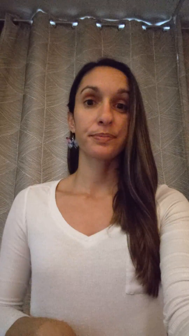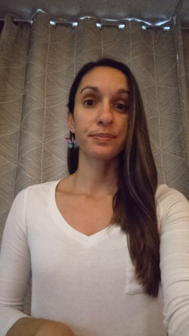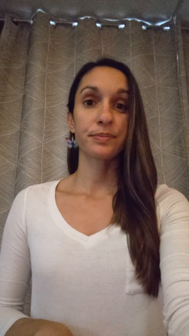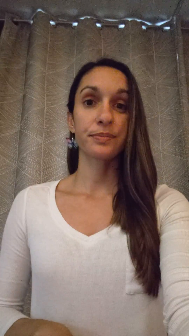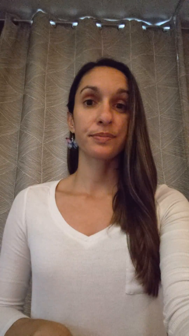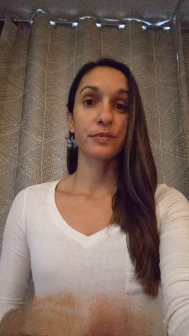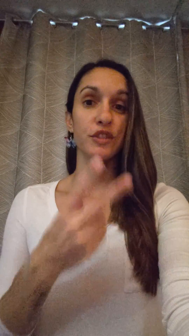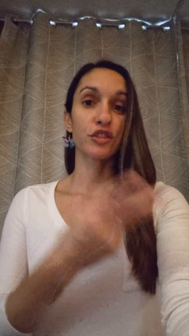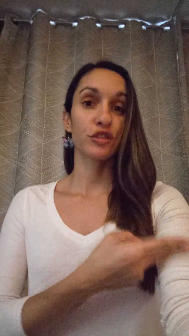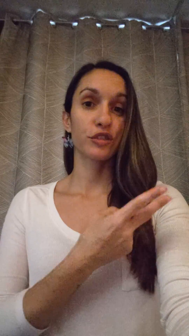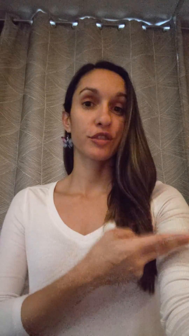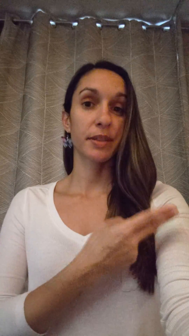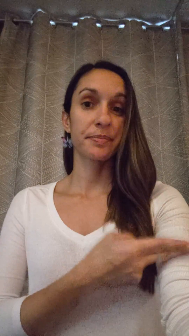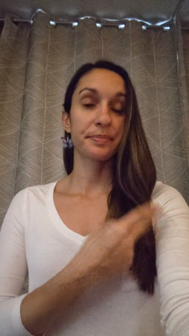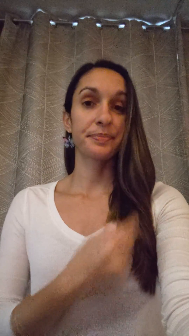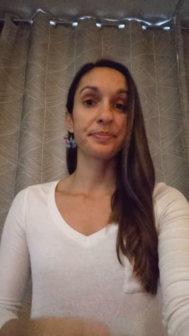sheep